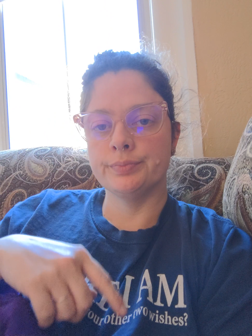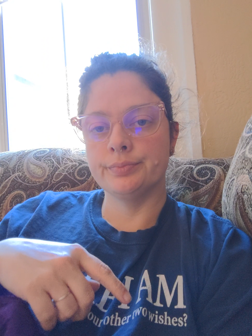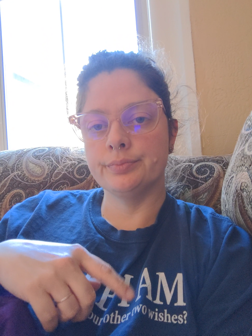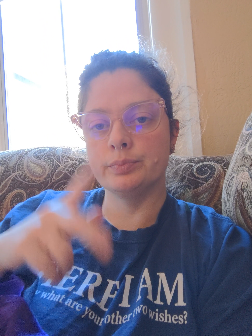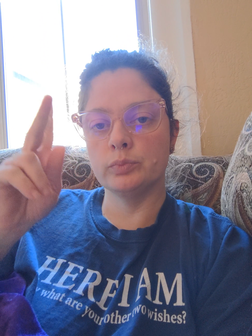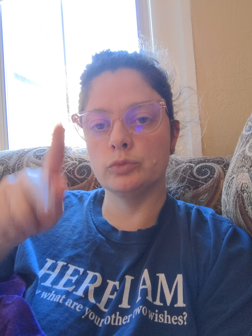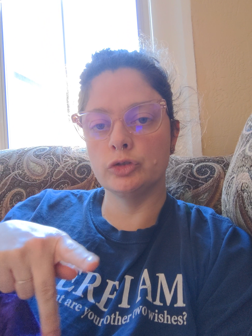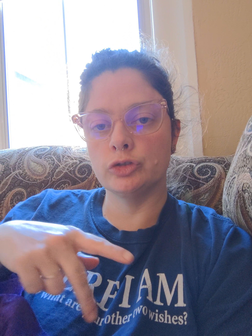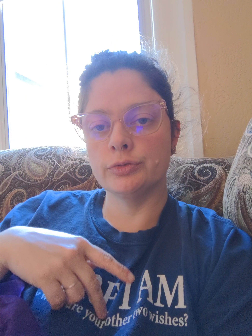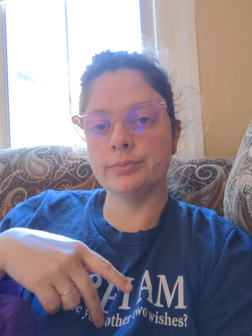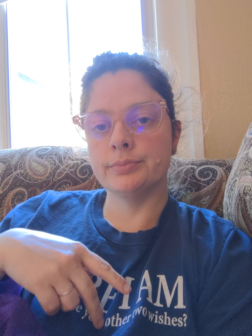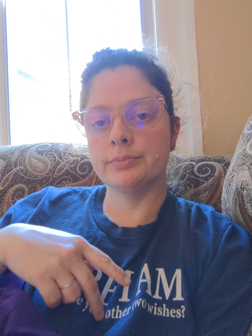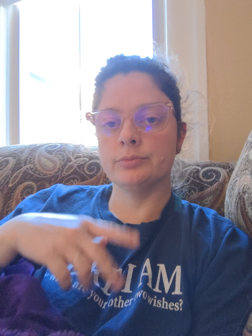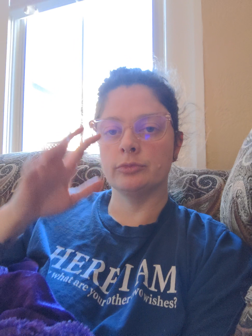person